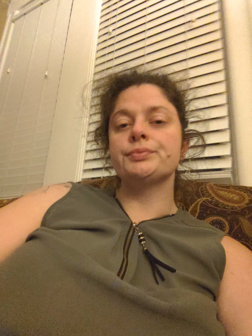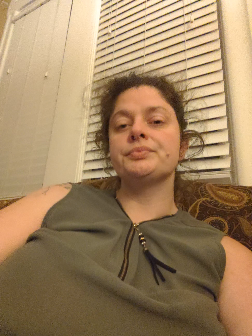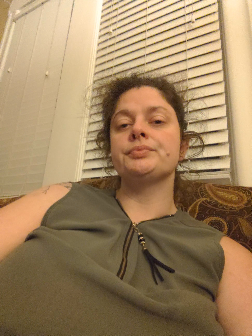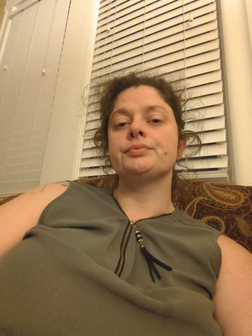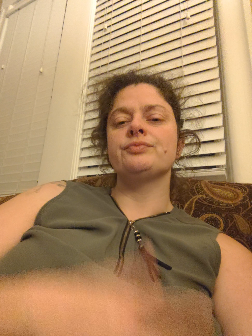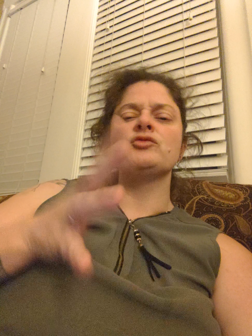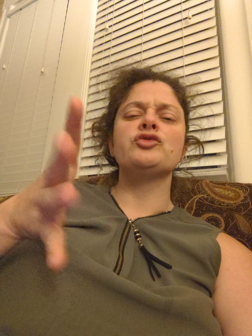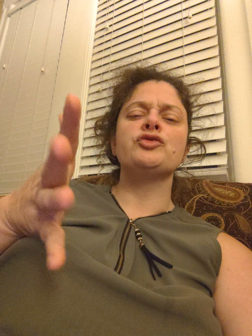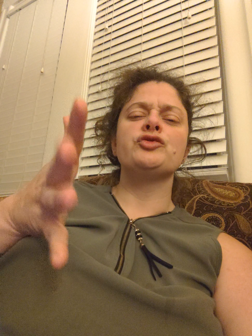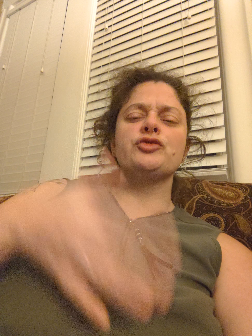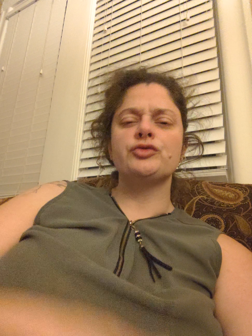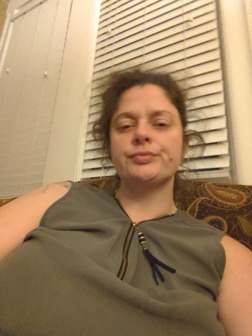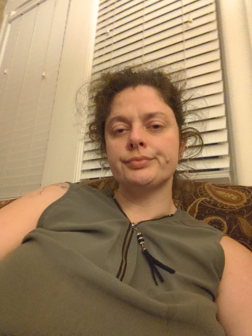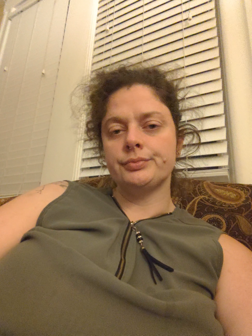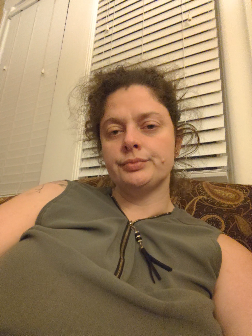finish